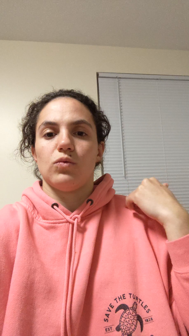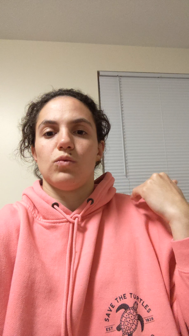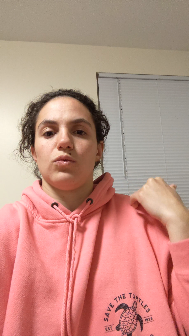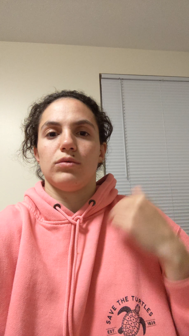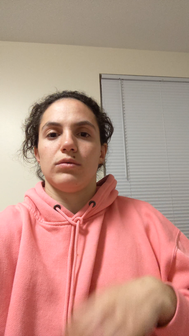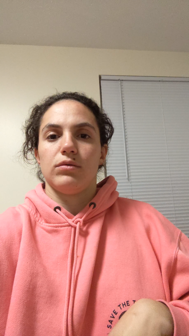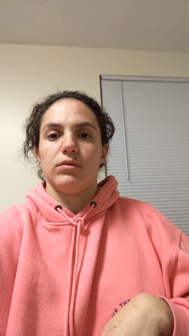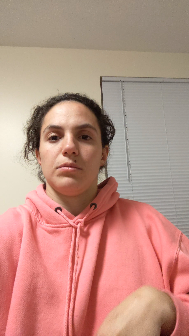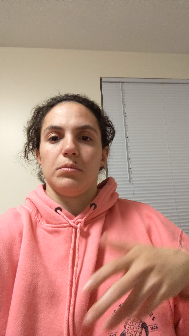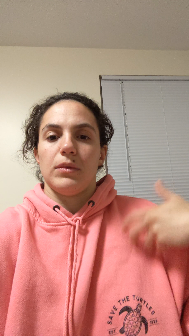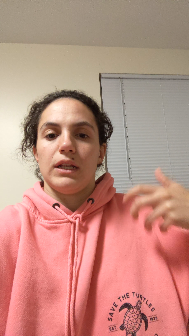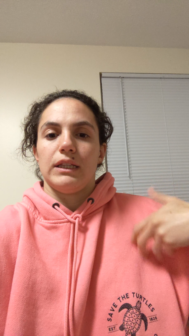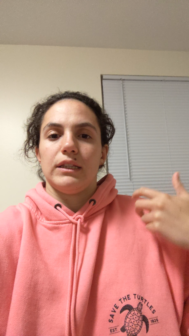monkey